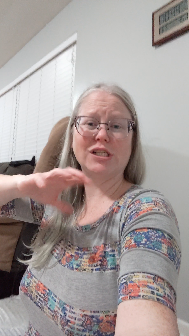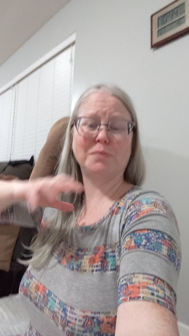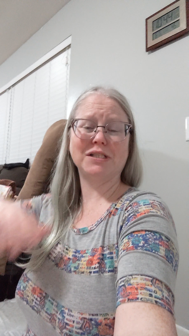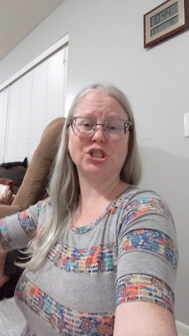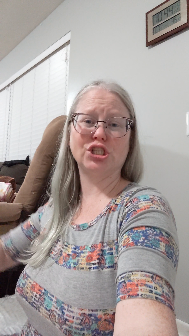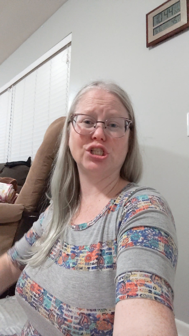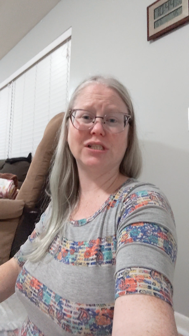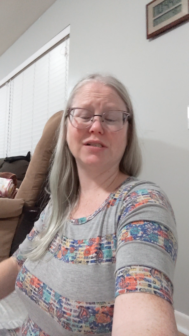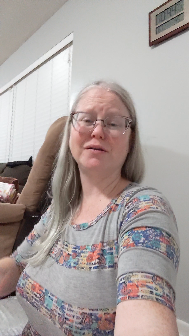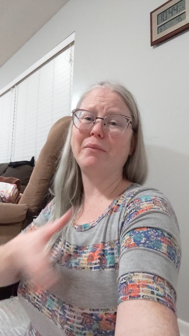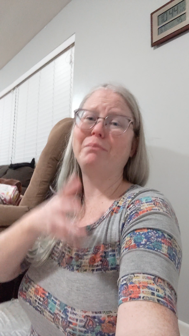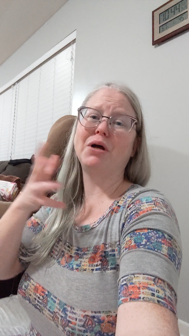much